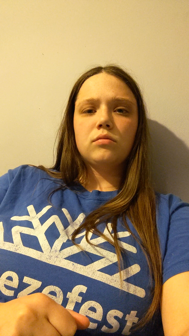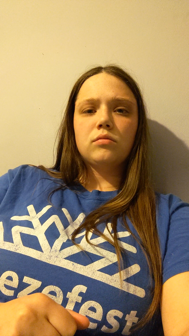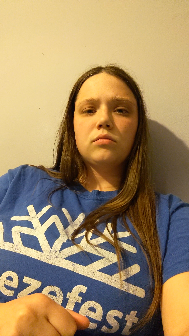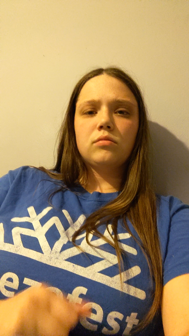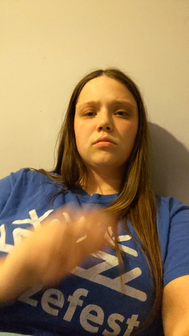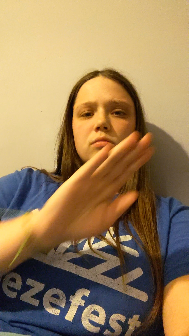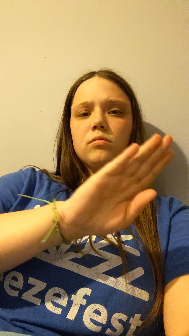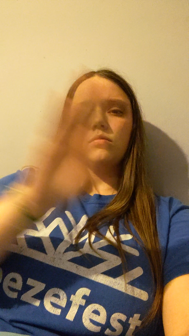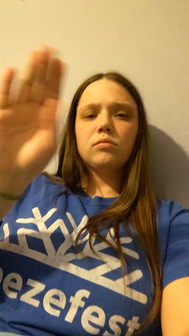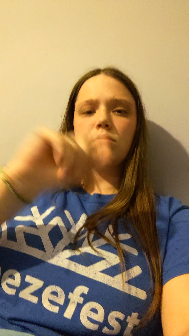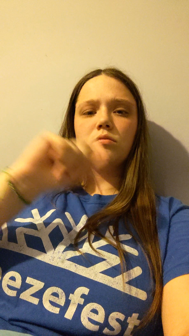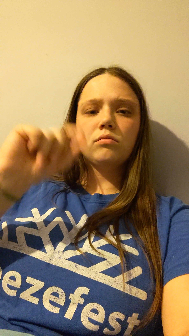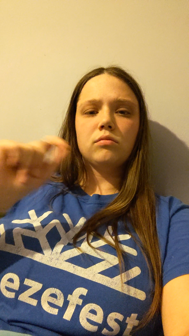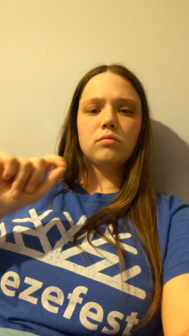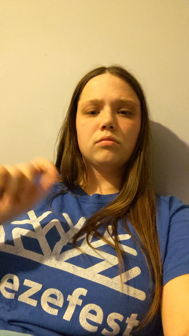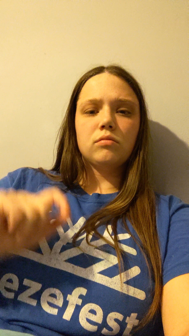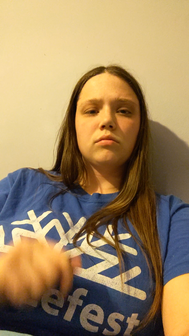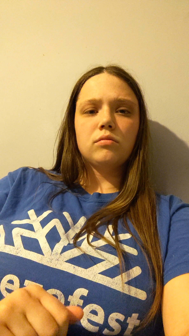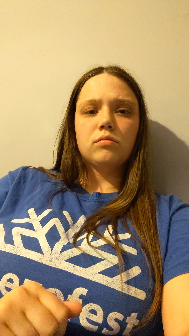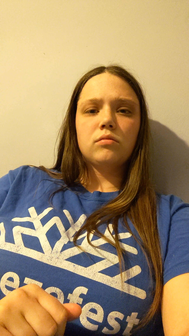chalk